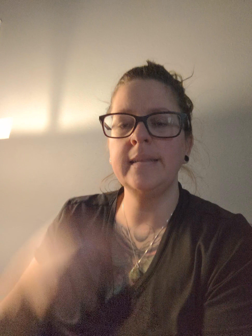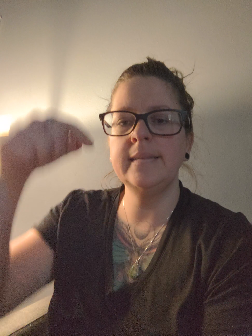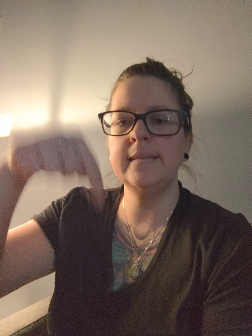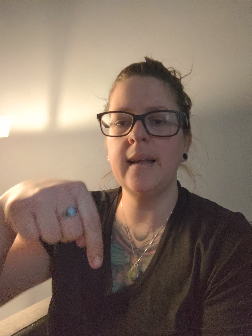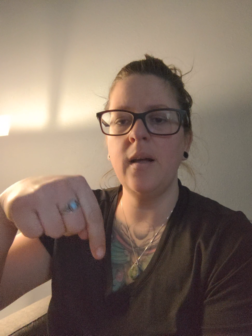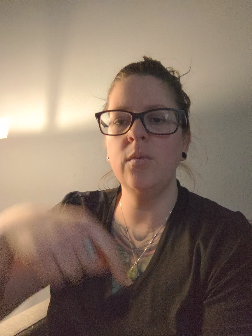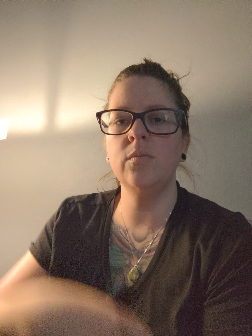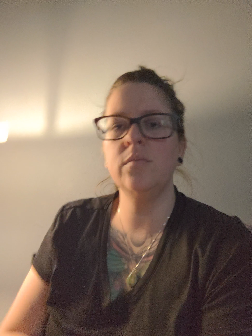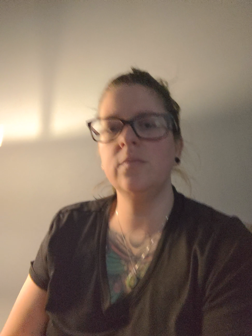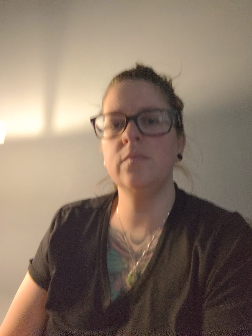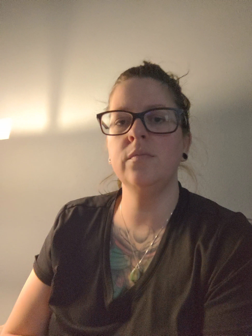down